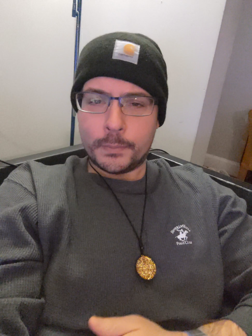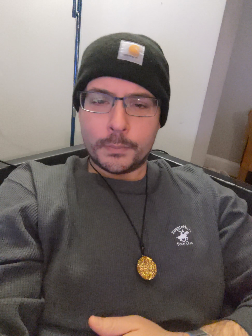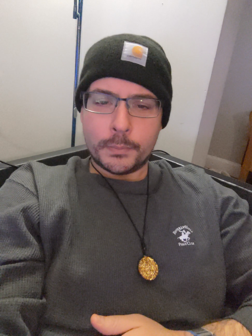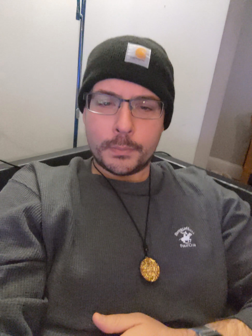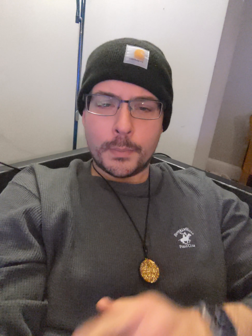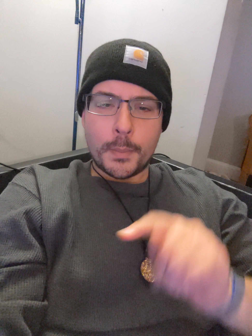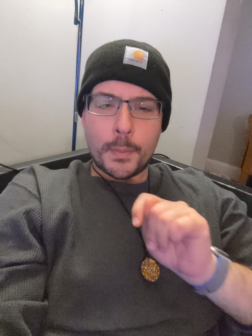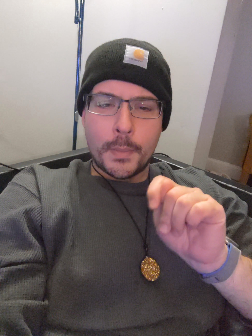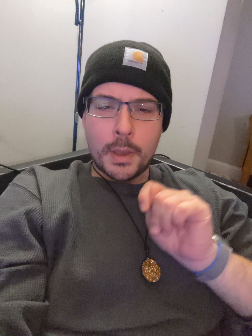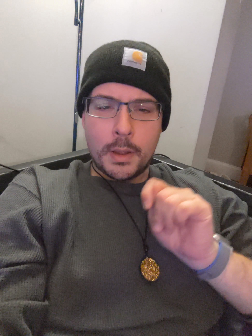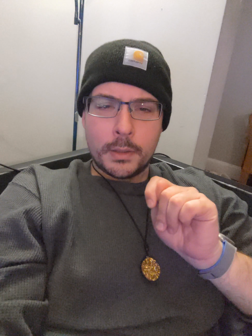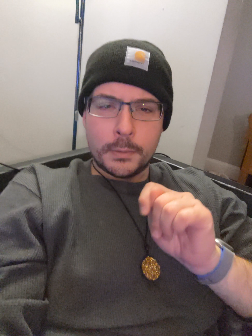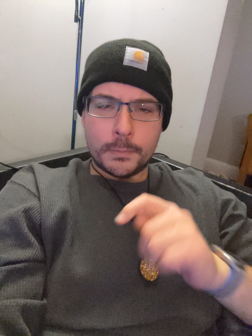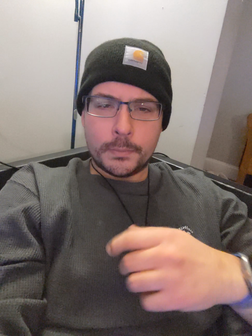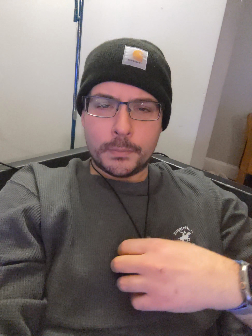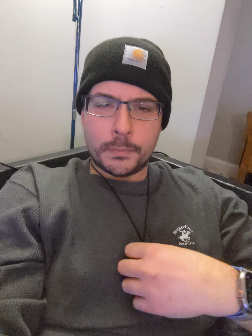potty